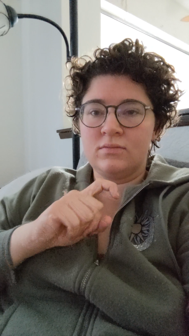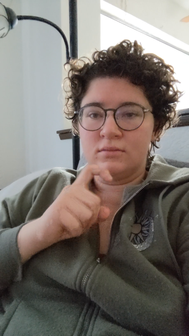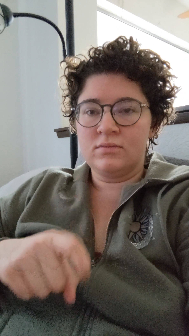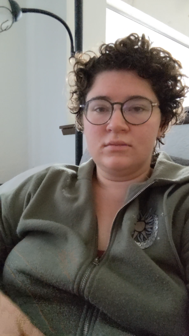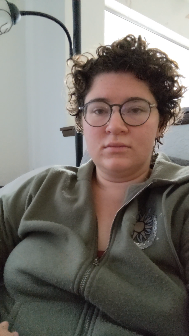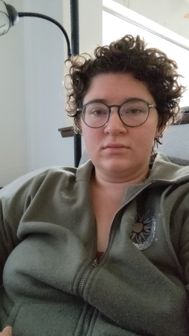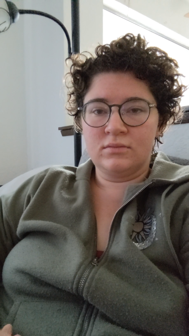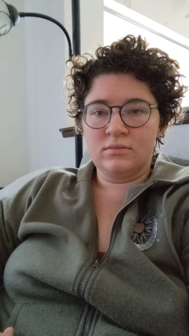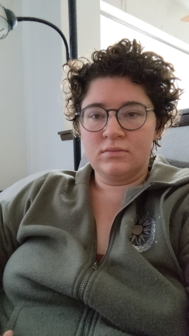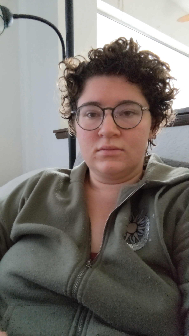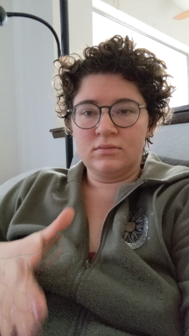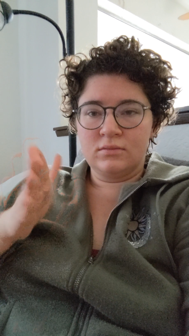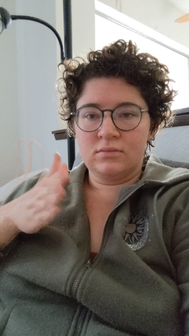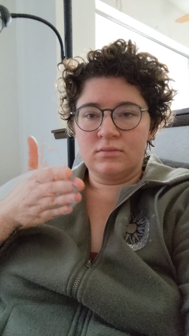share